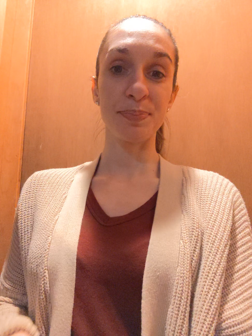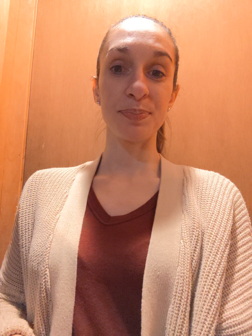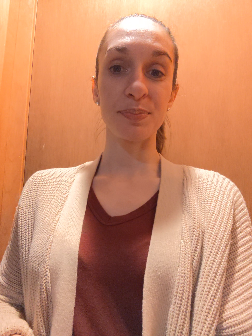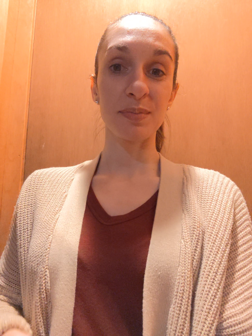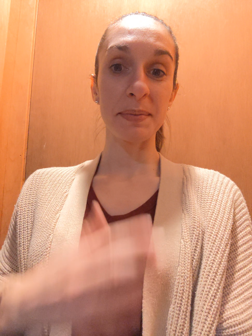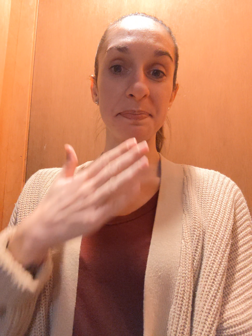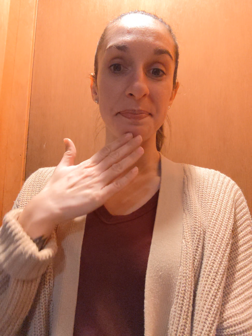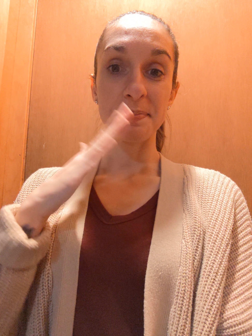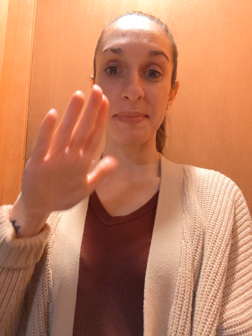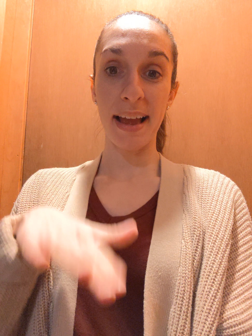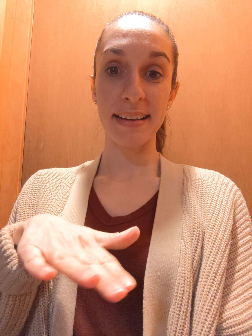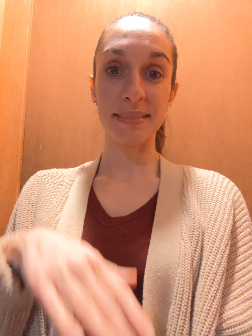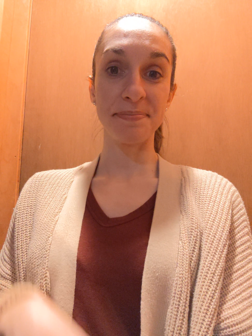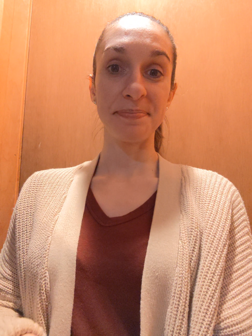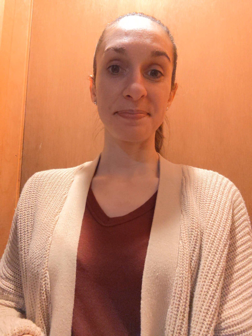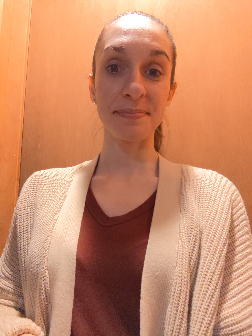bad